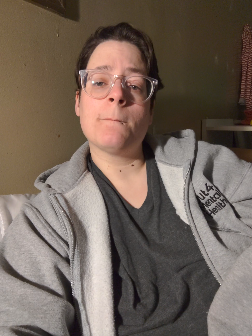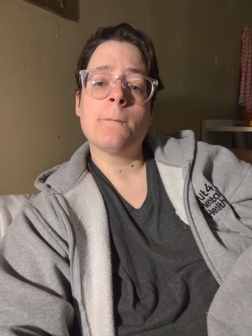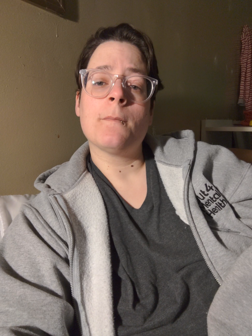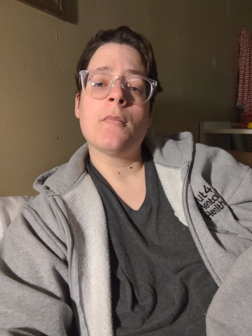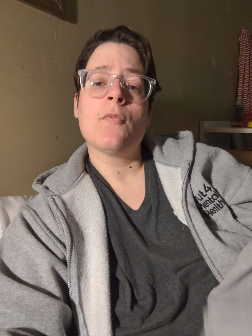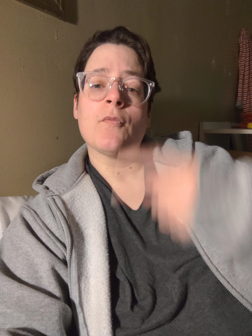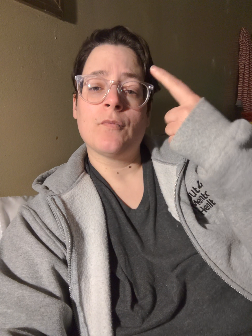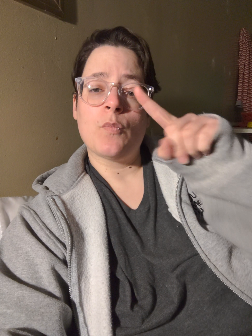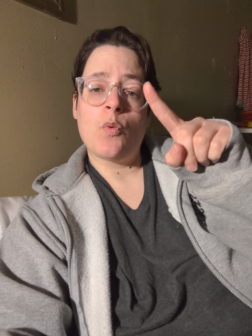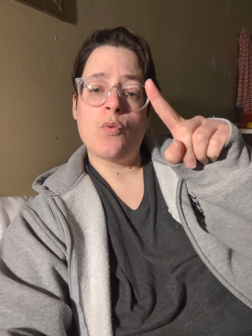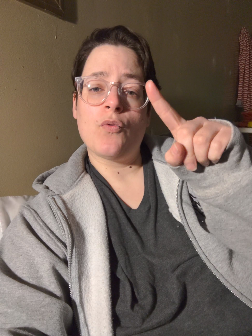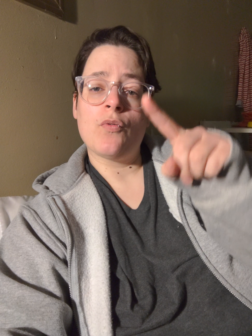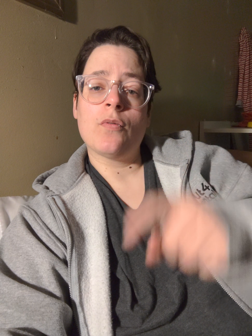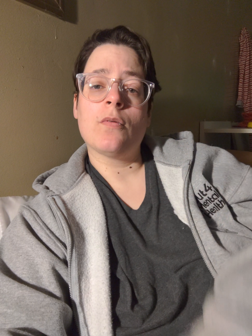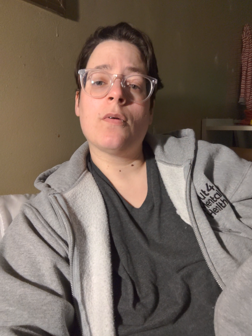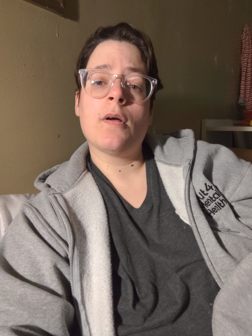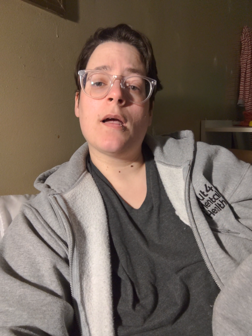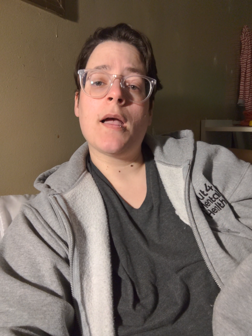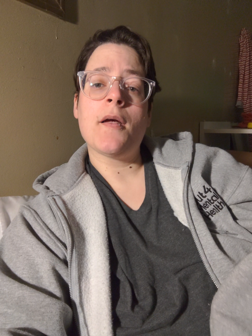for